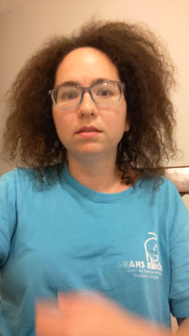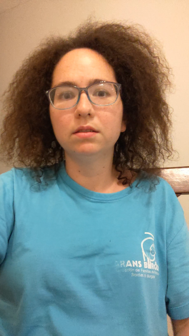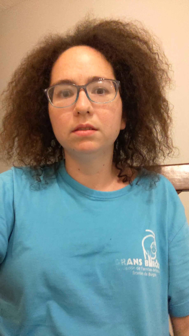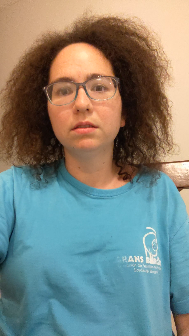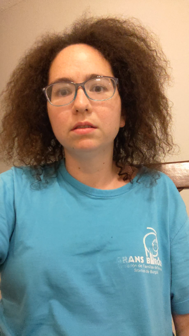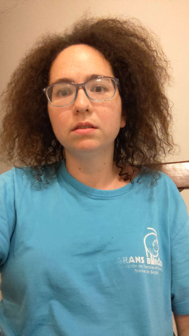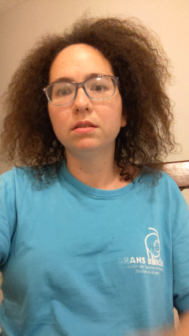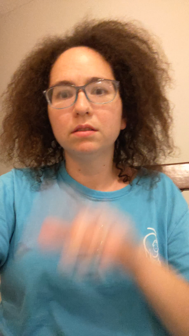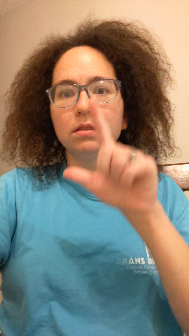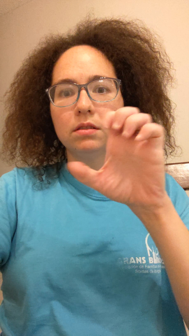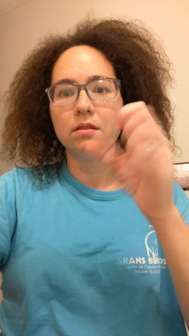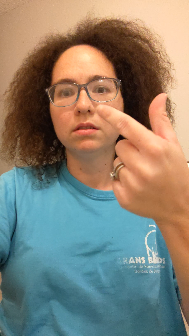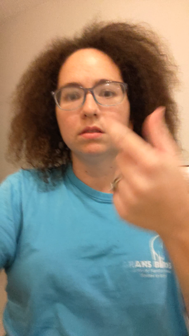leg